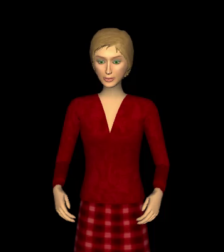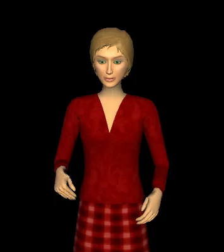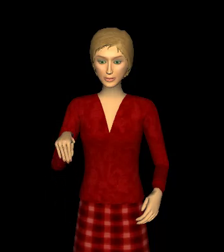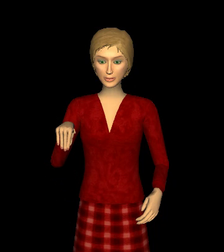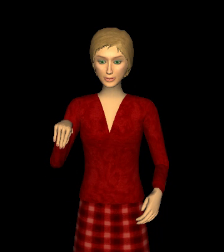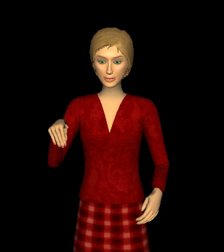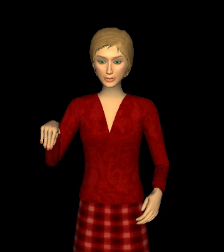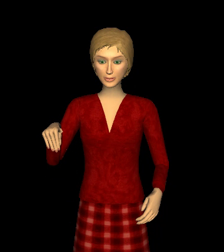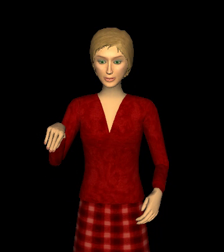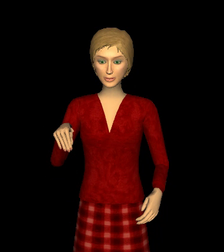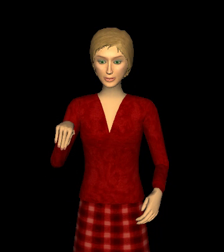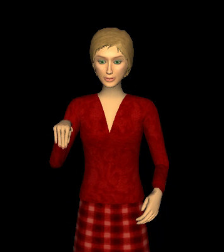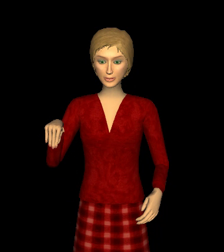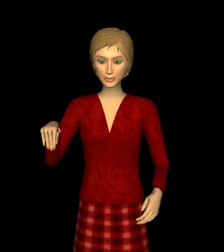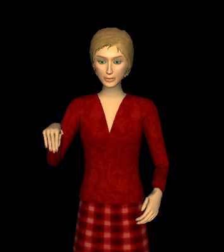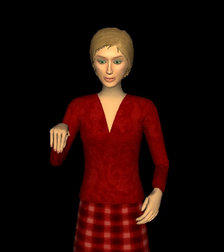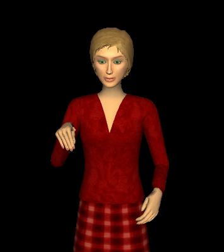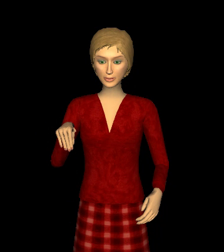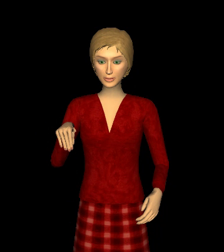طحين